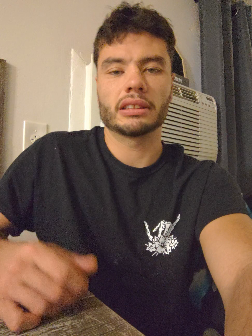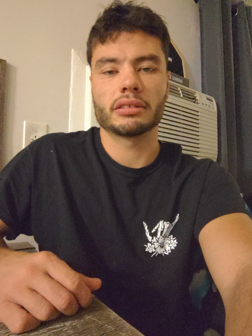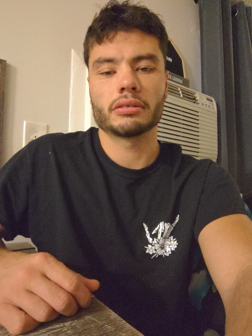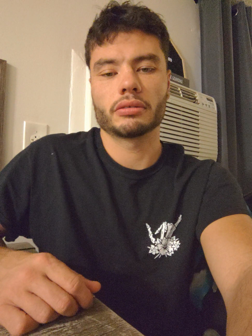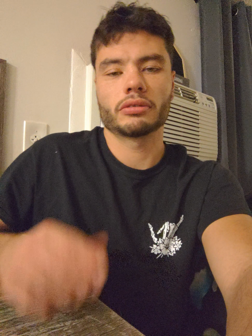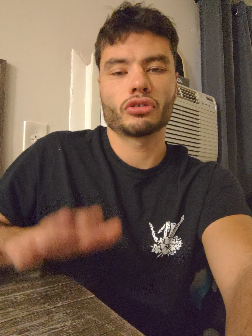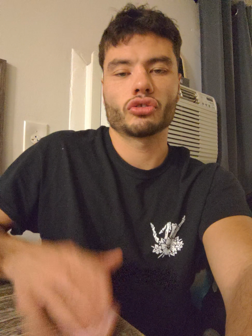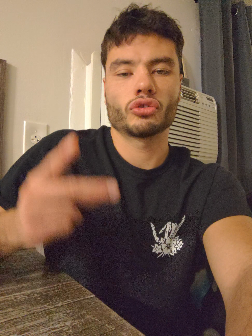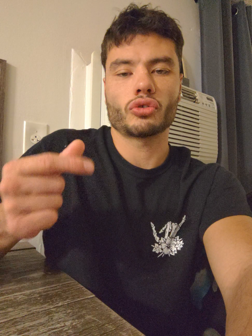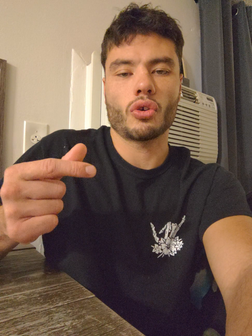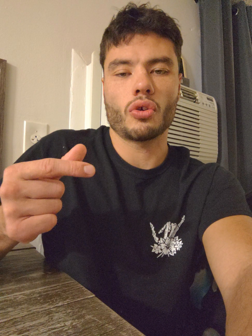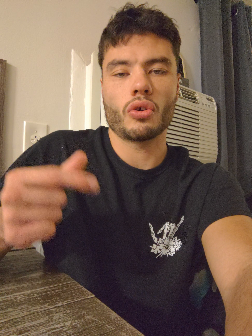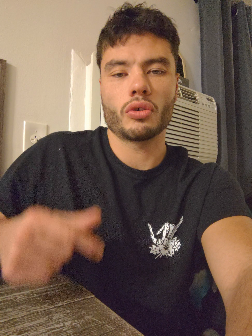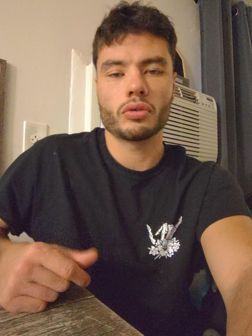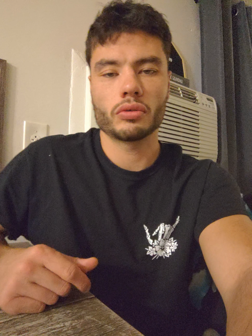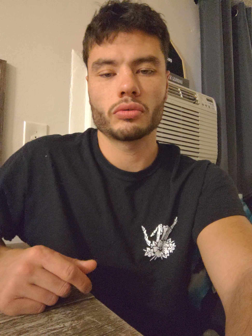dog